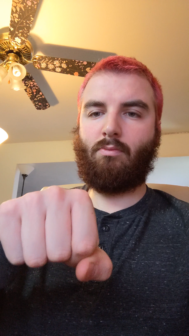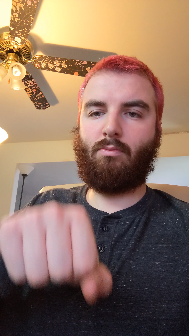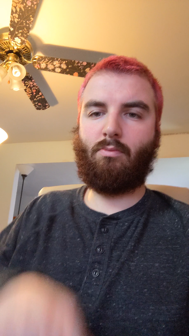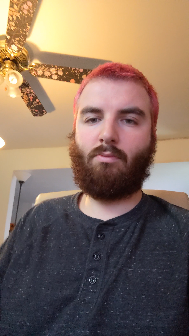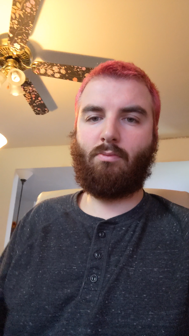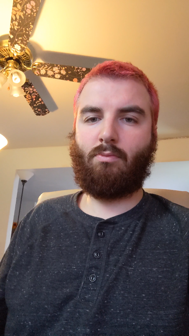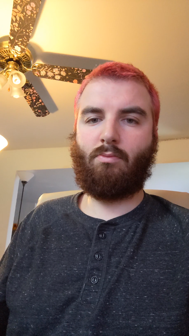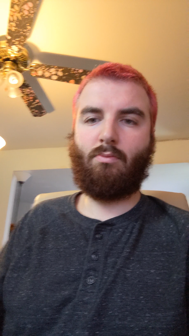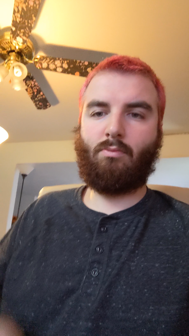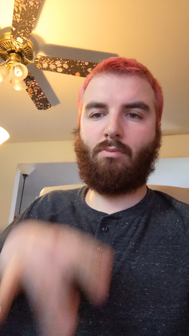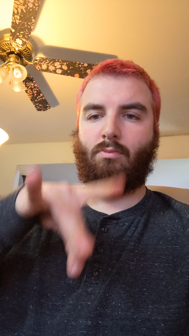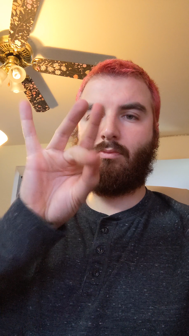pick